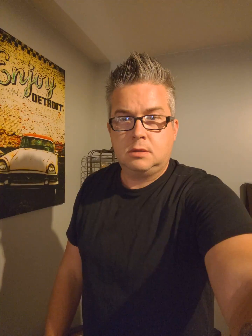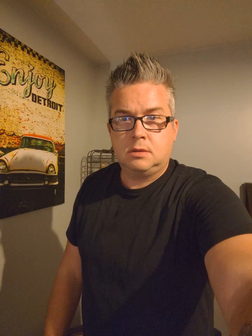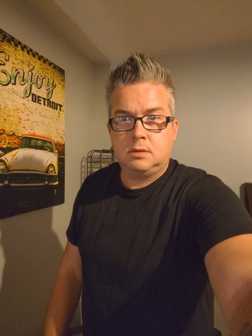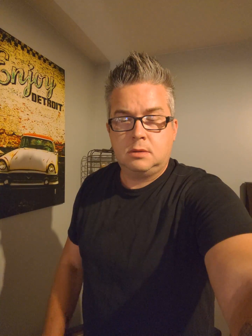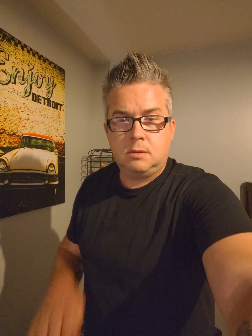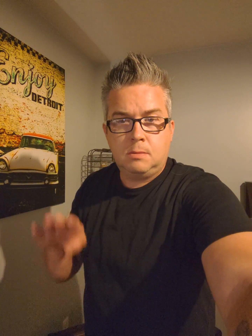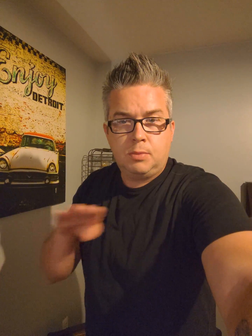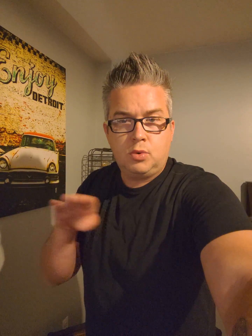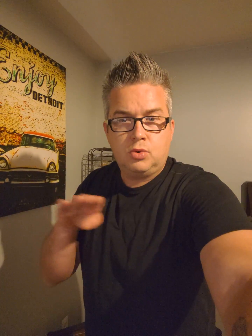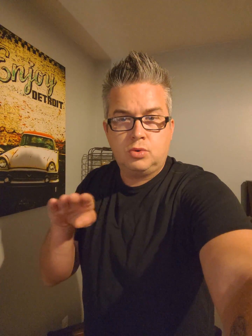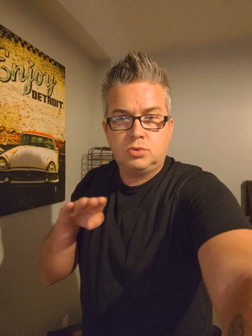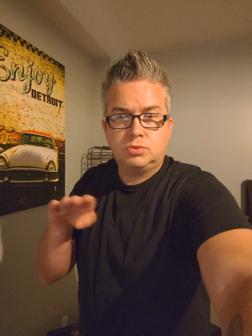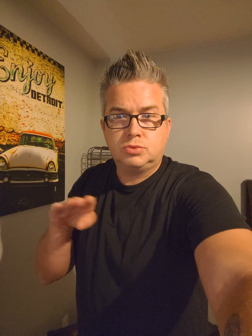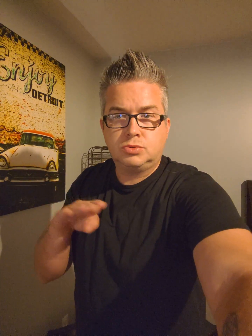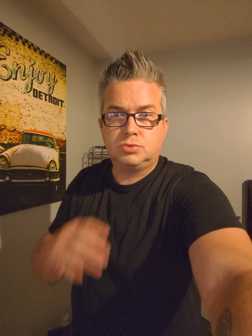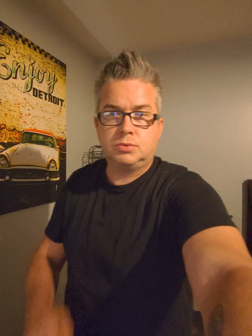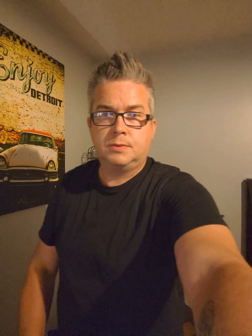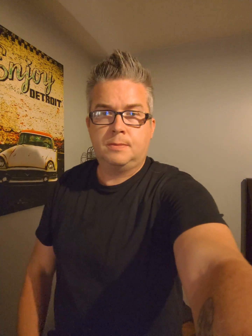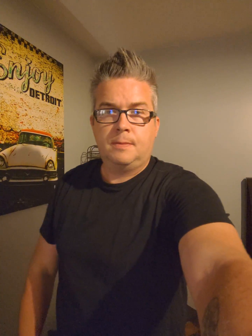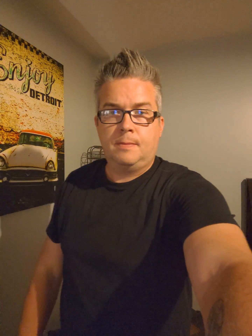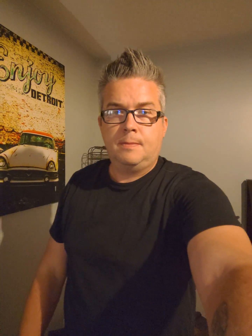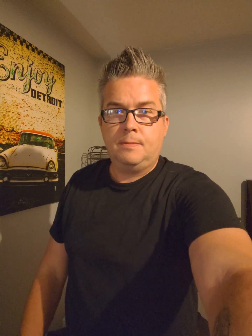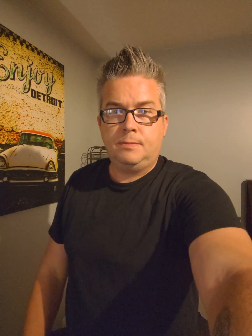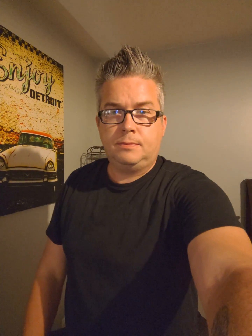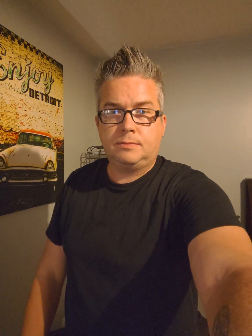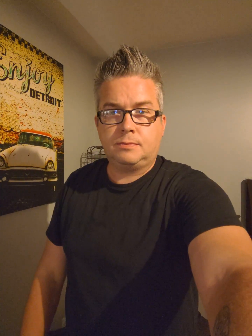boots